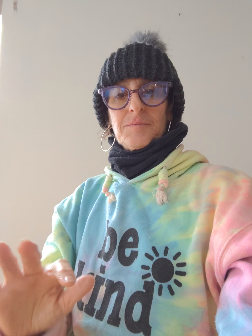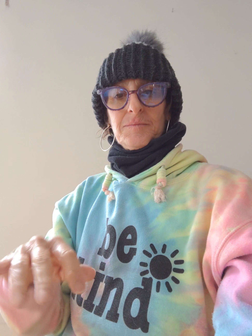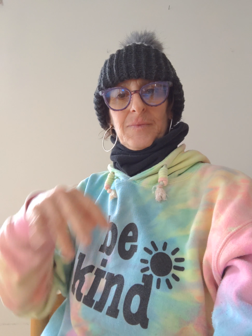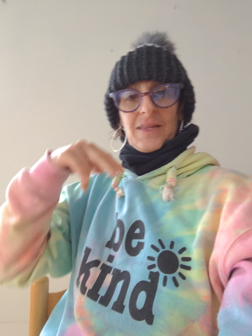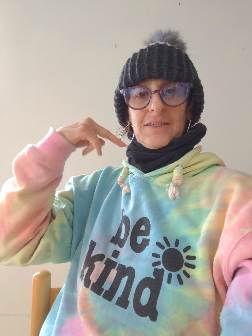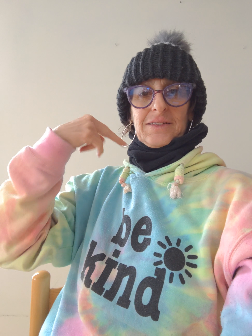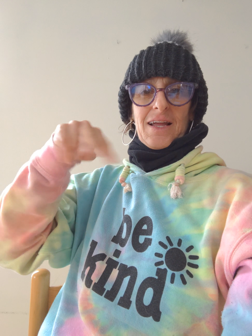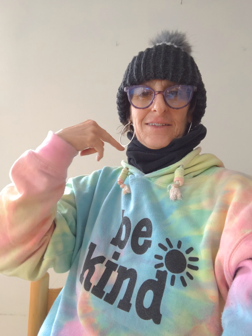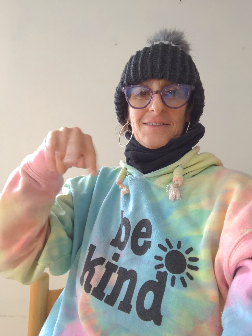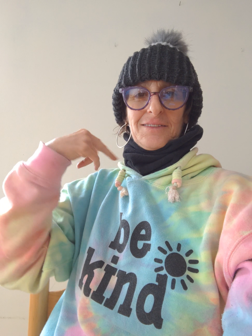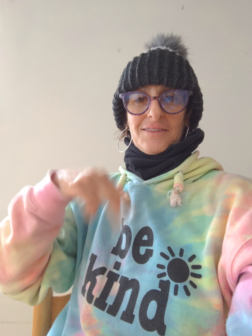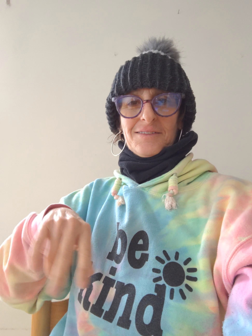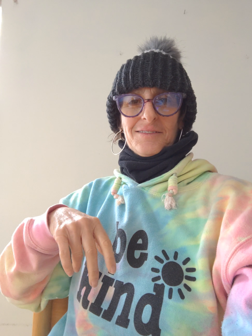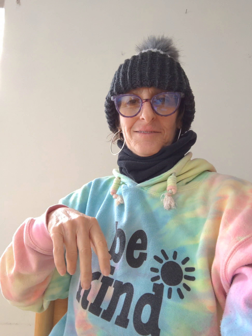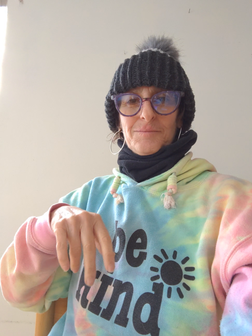dance